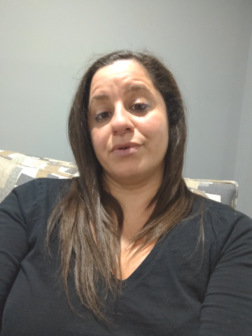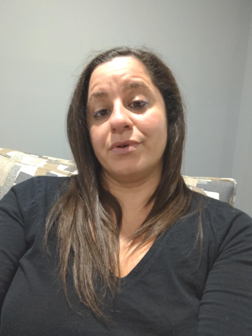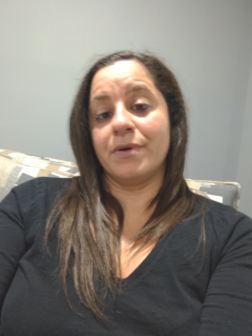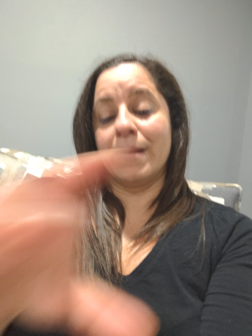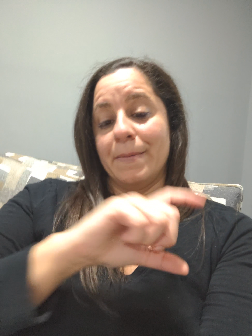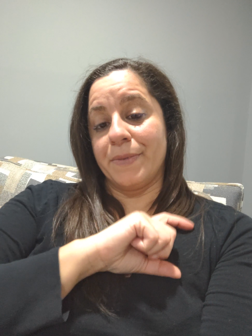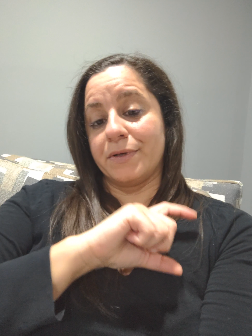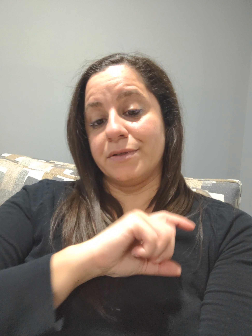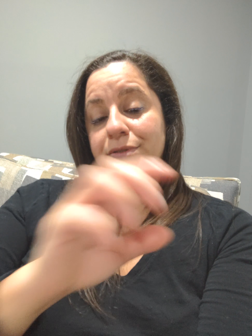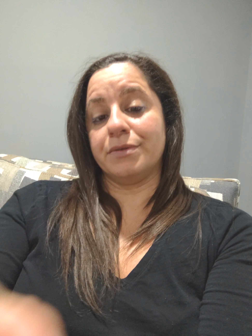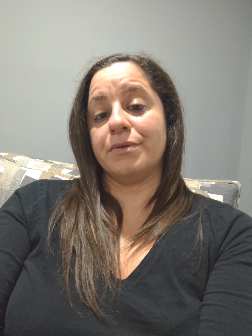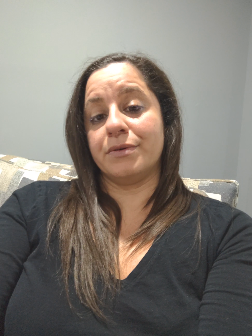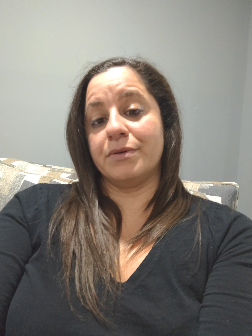police